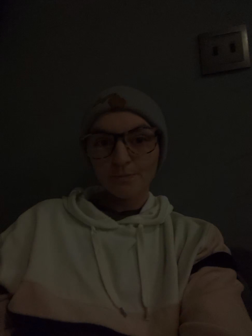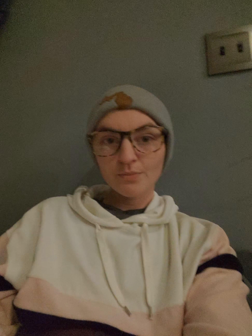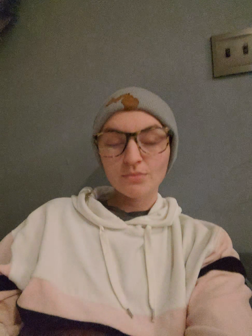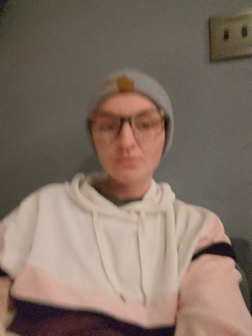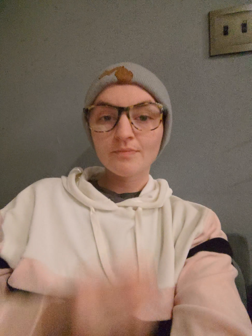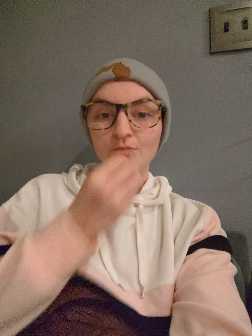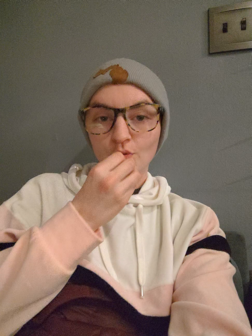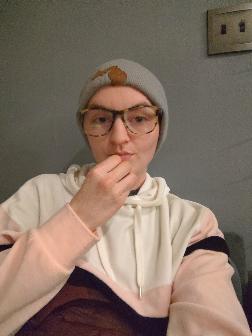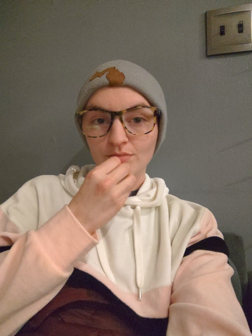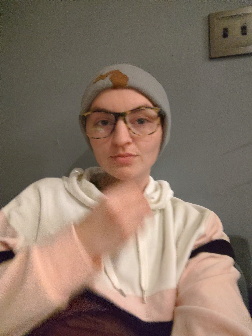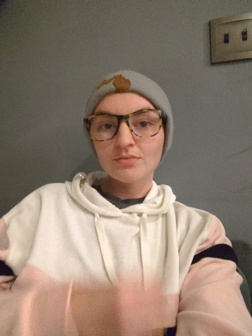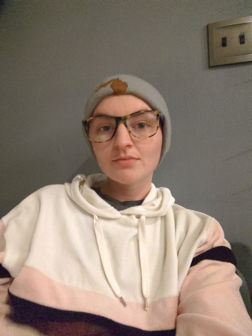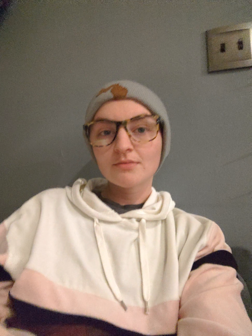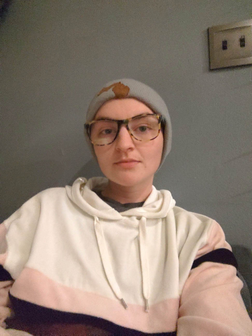food